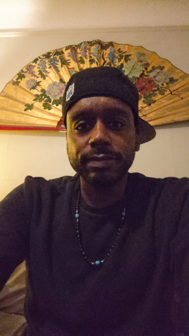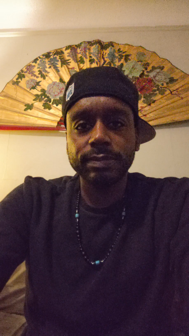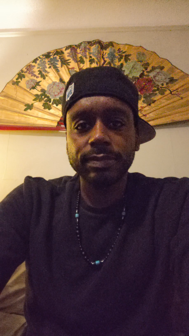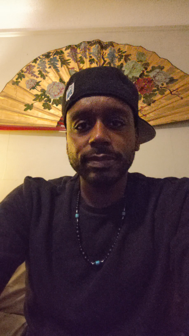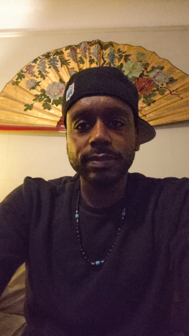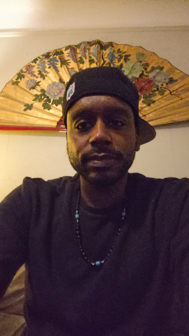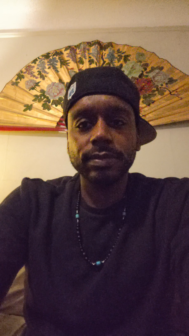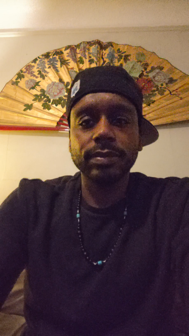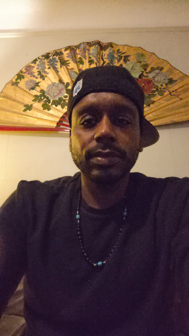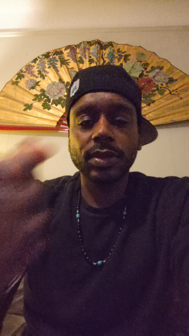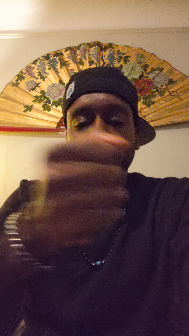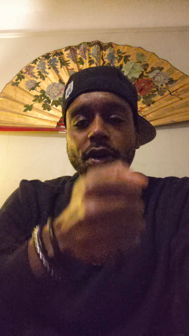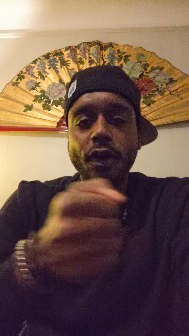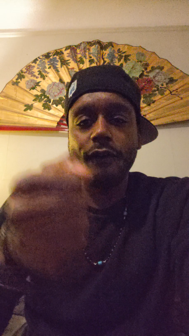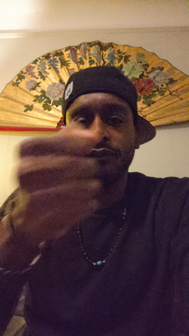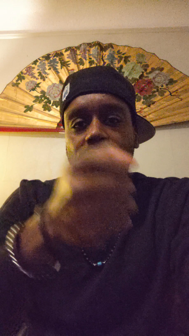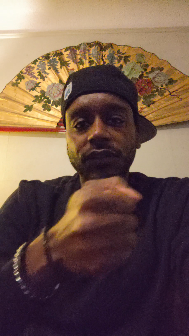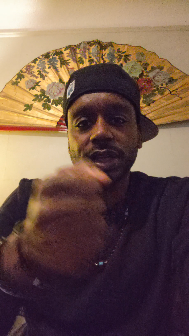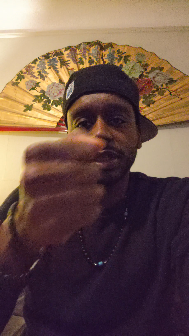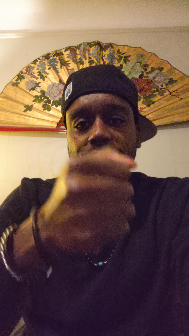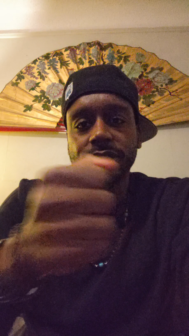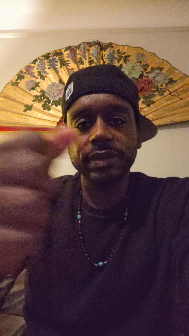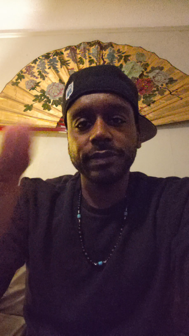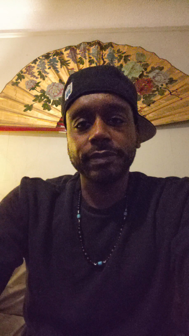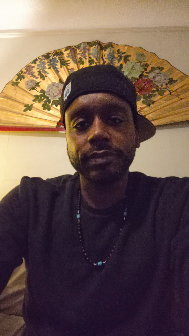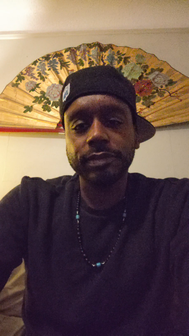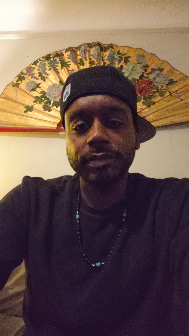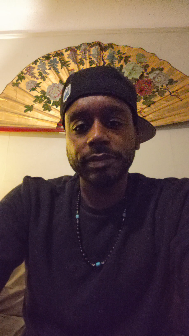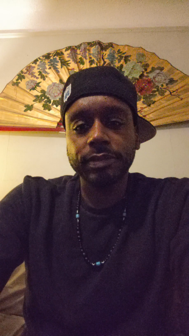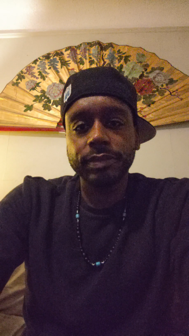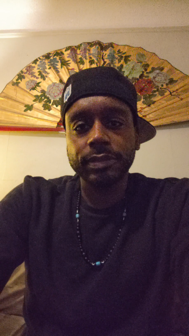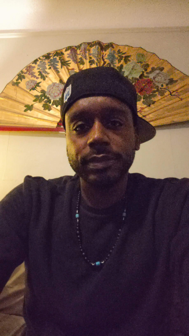coffee